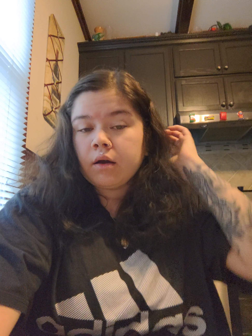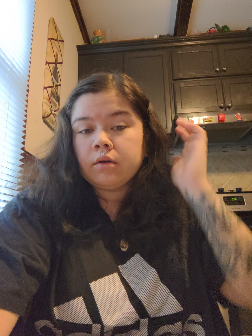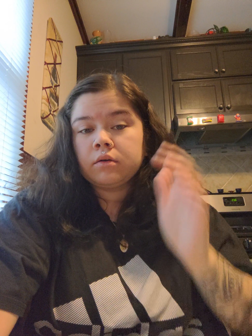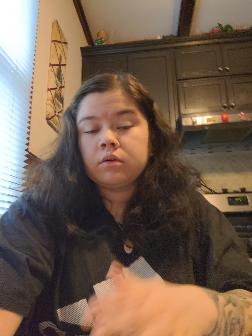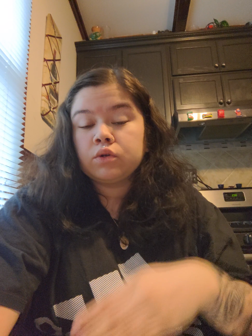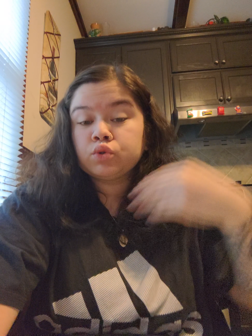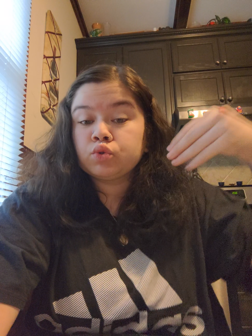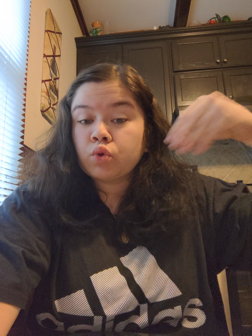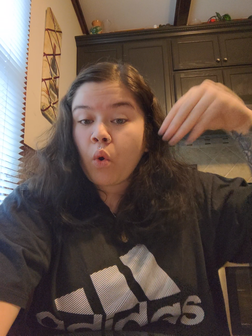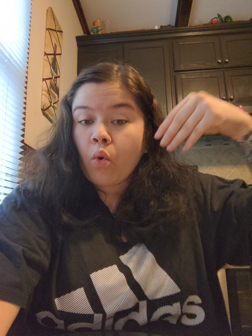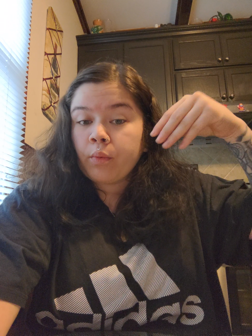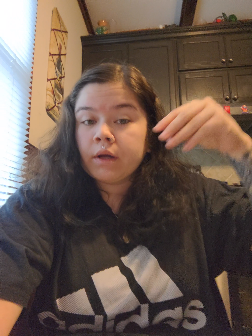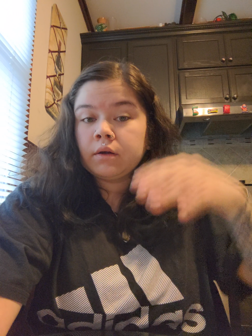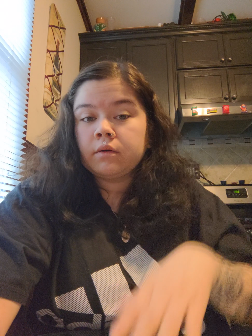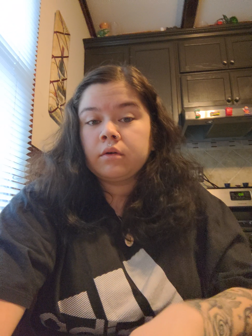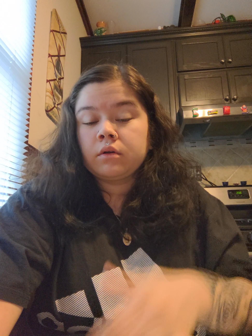store